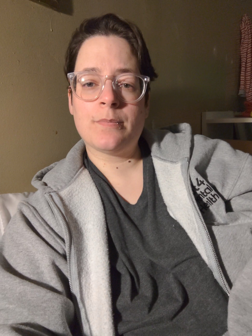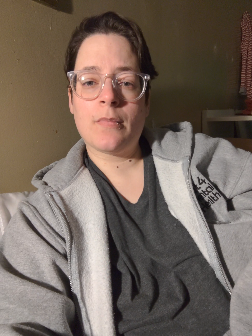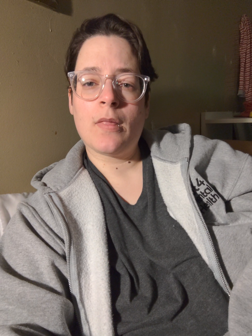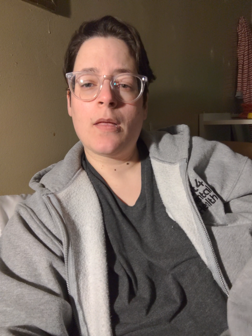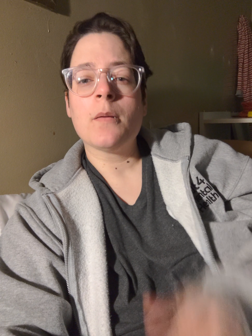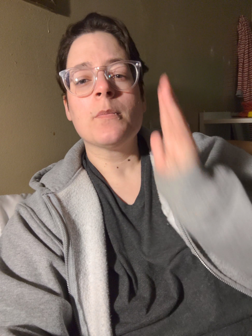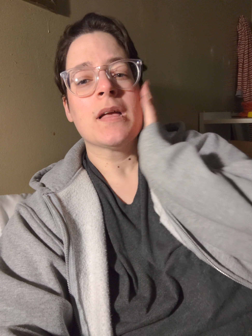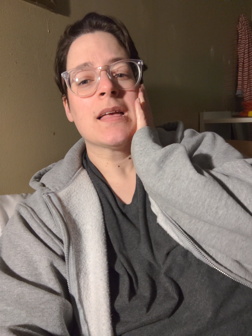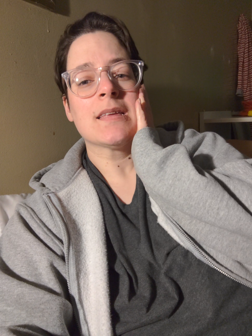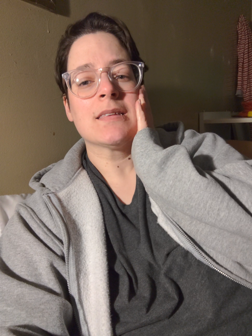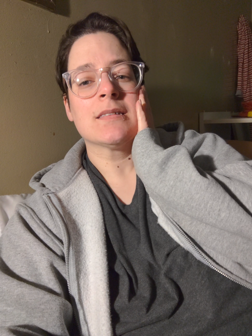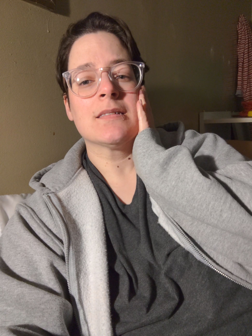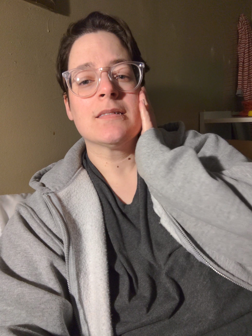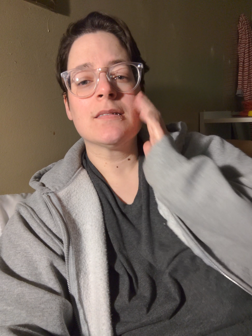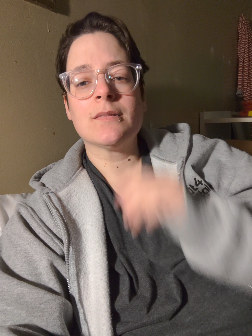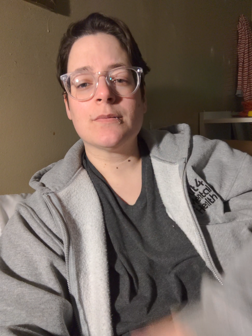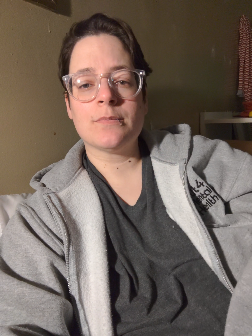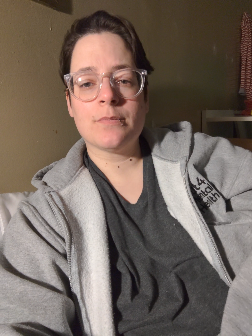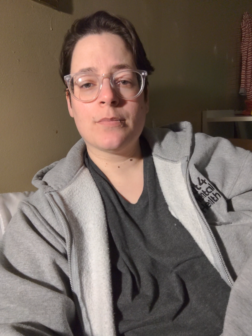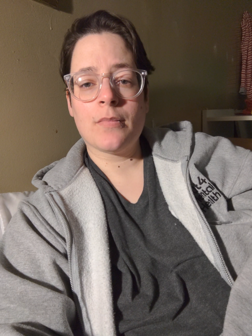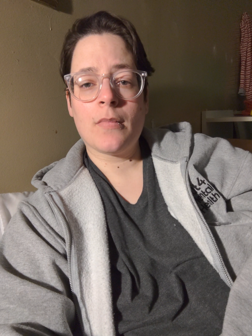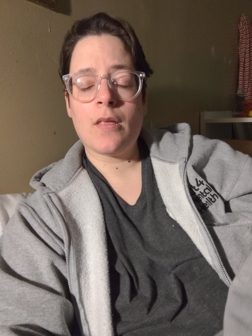bed